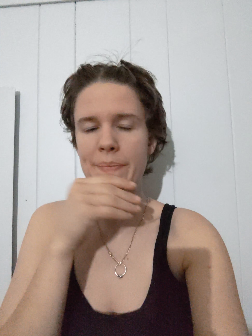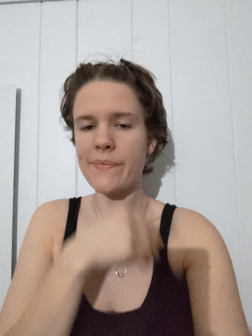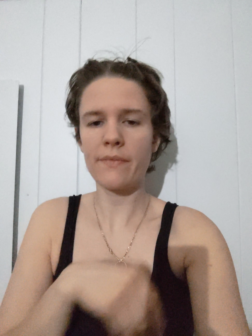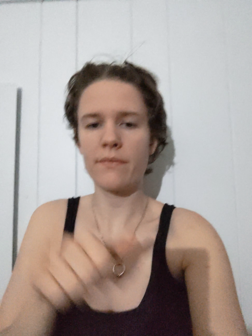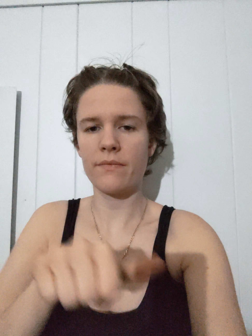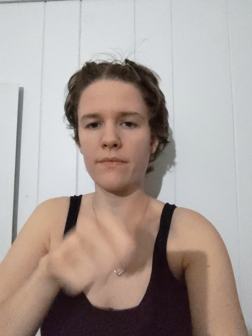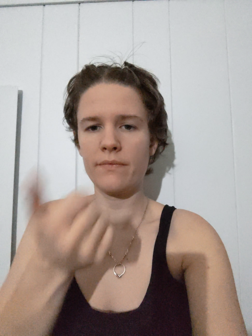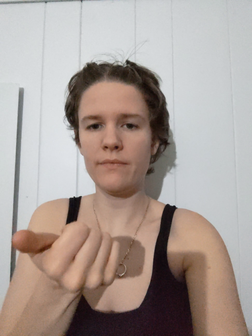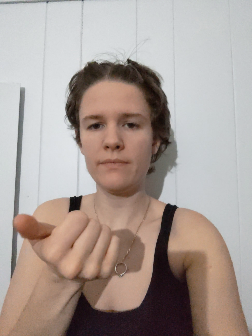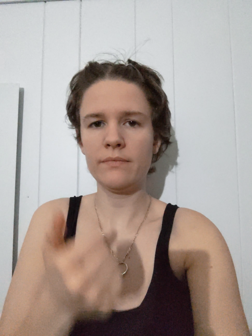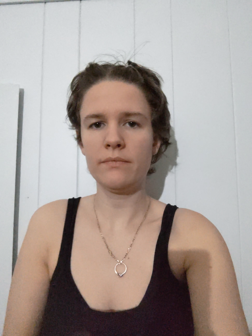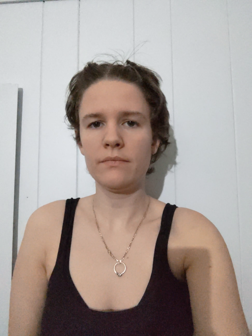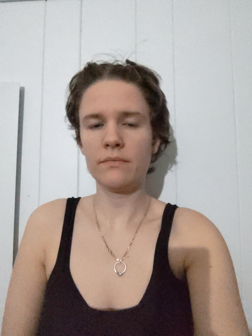another